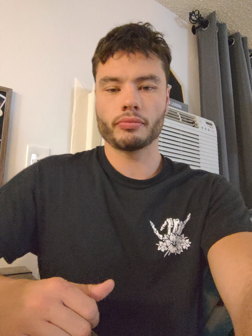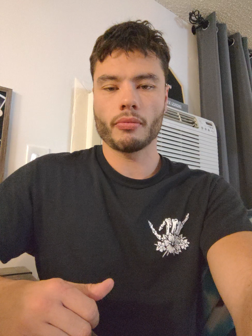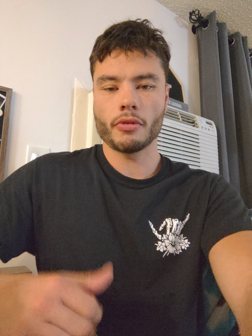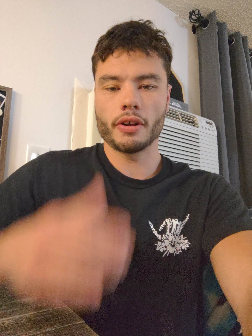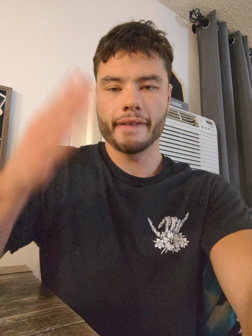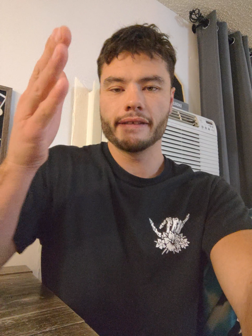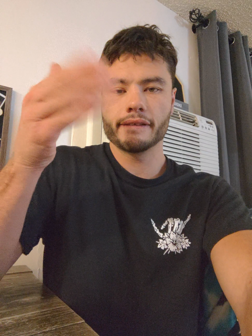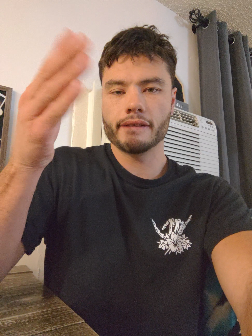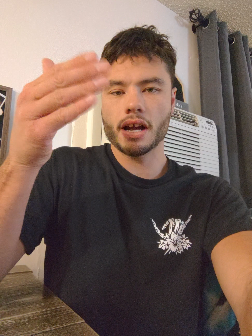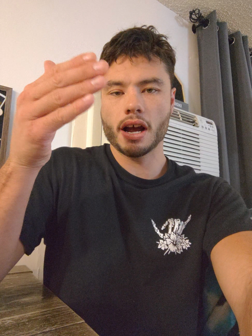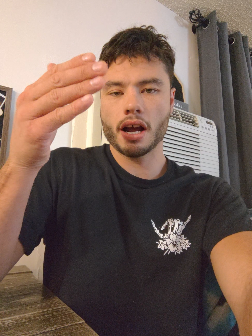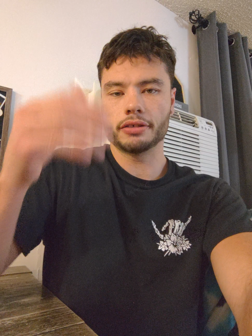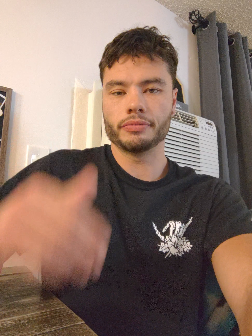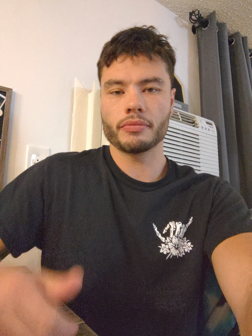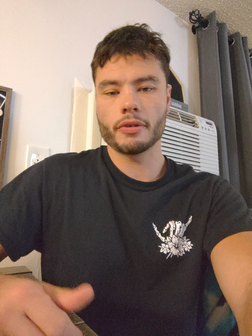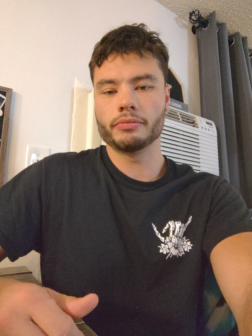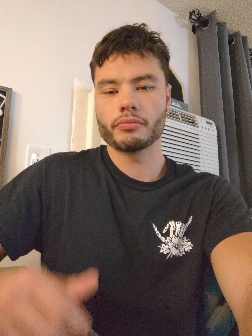flag